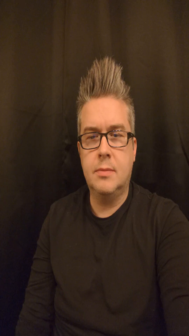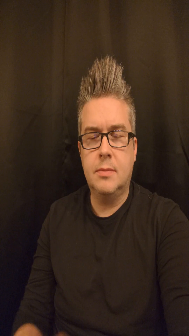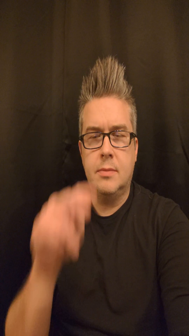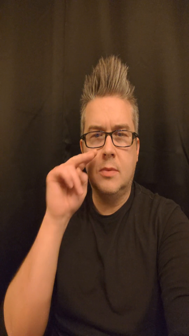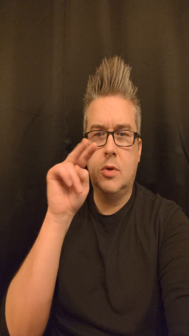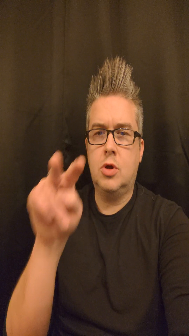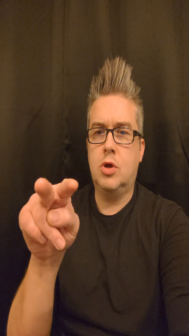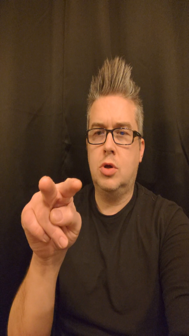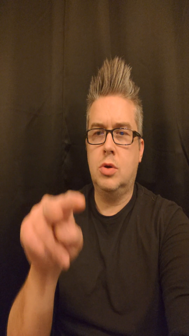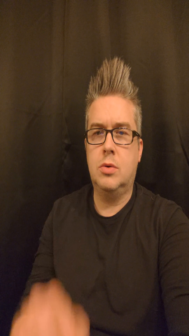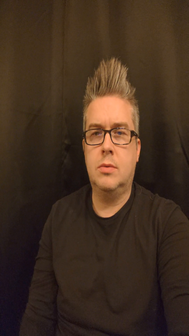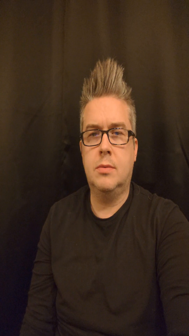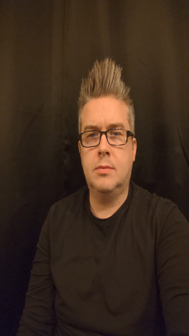look